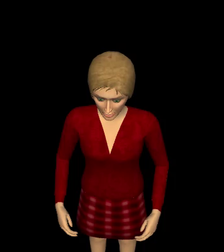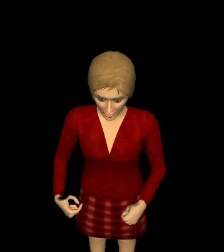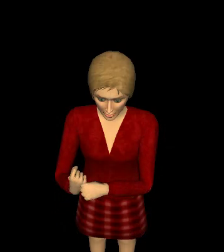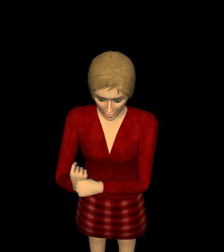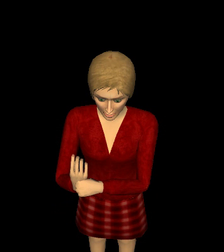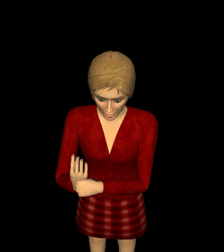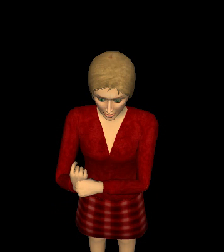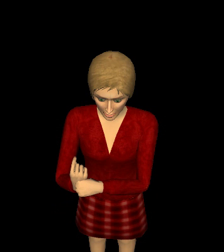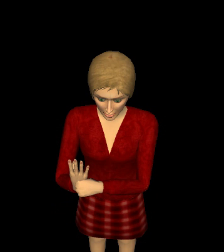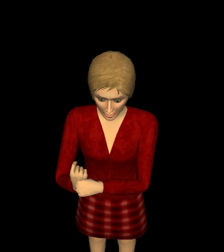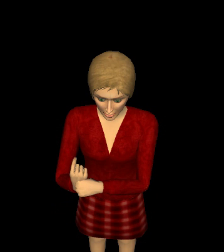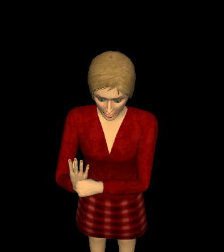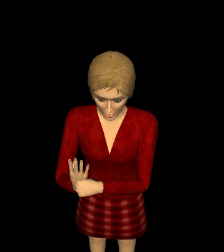إشارة